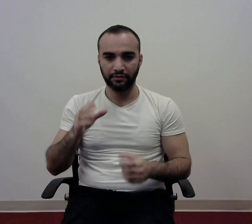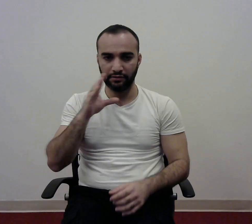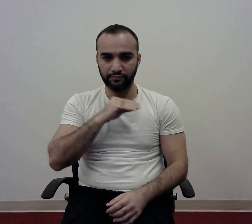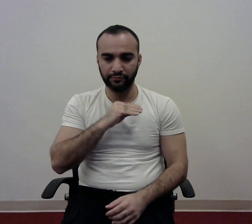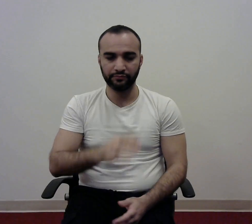bilmək